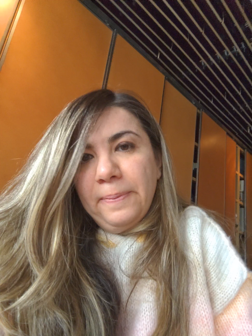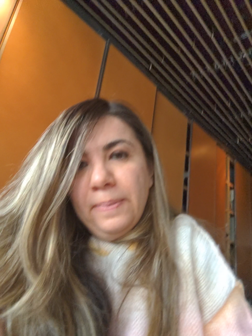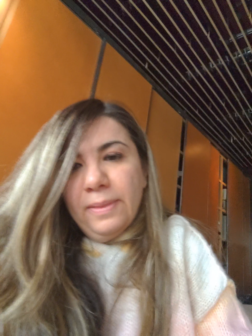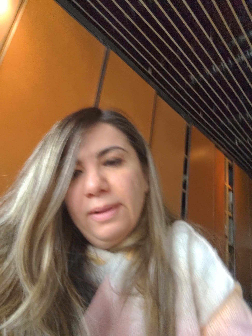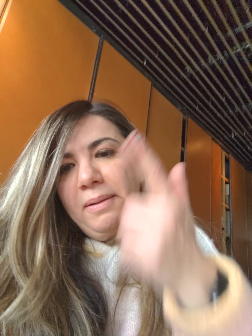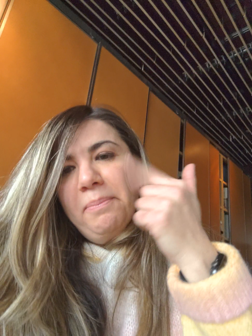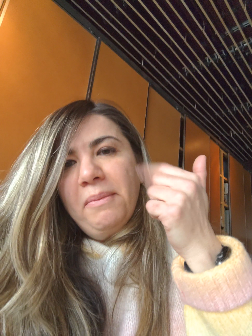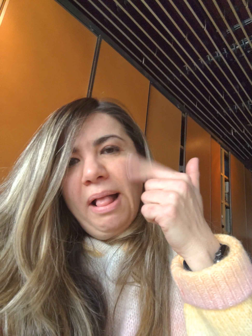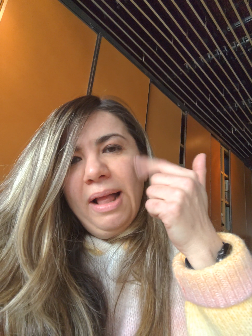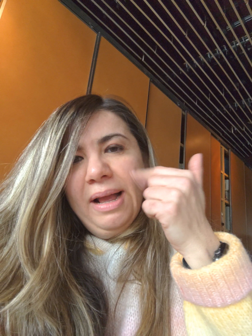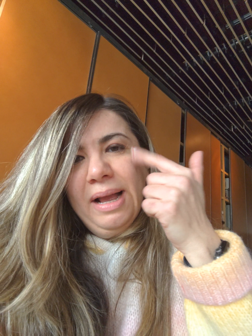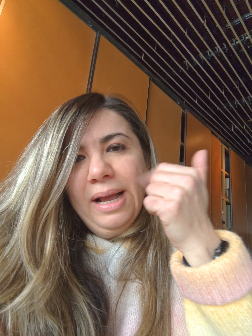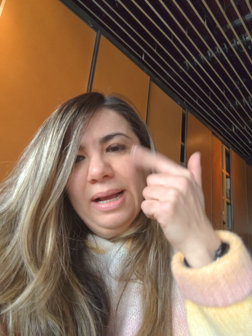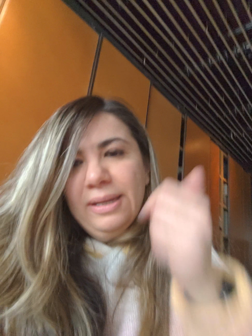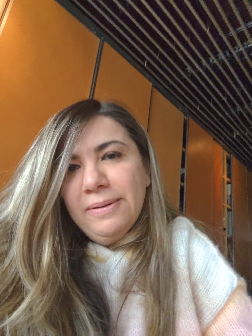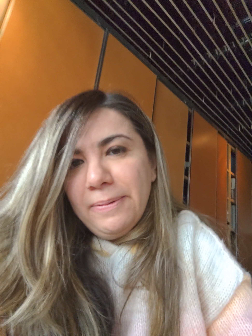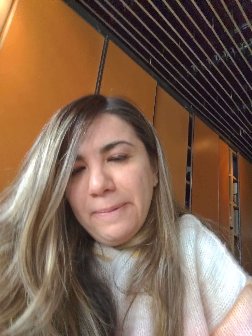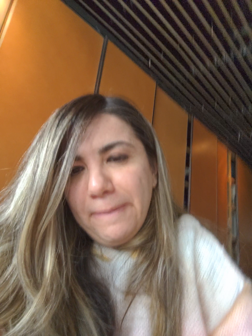cry